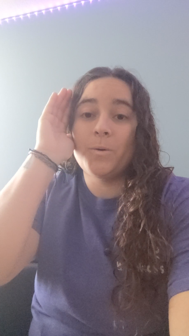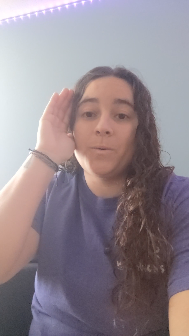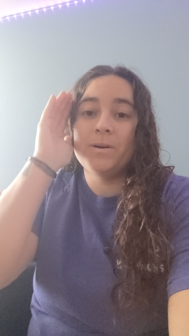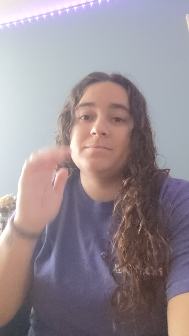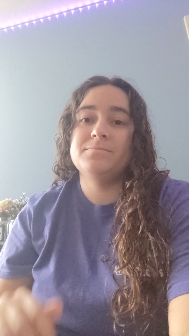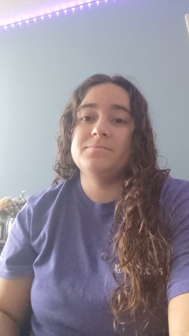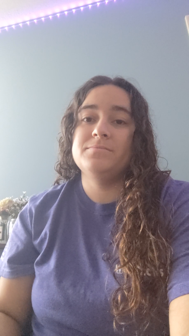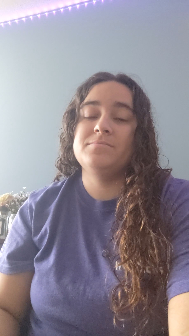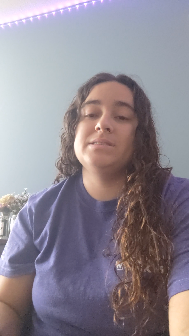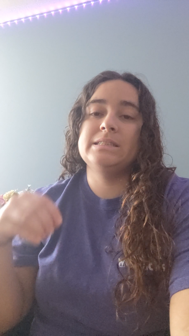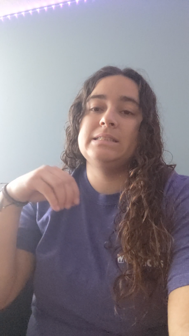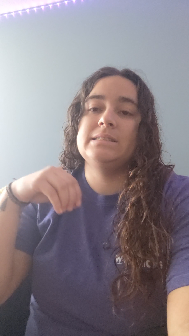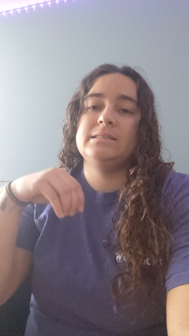inside